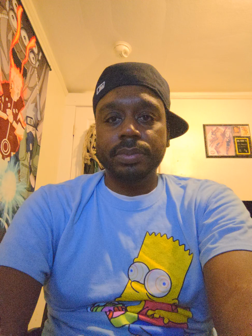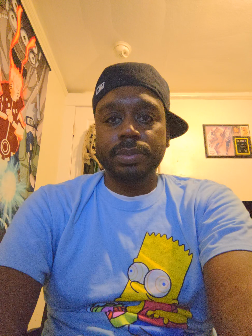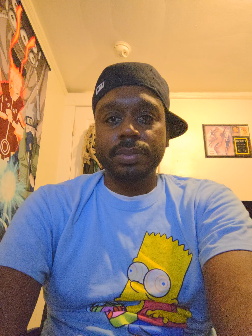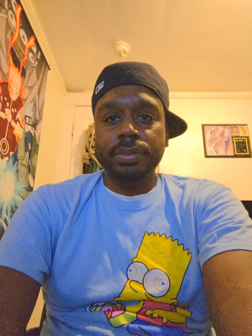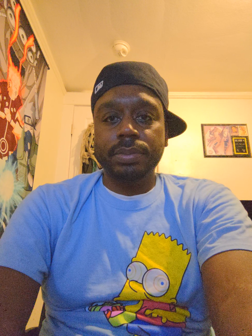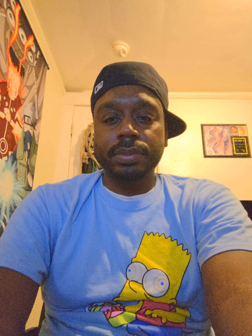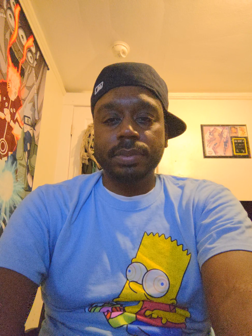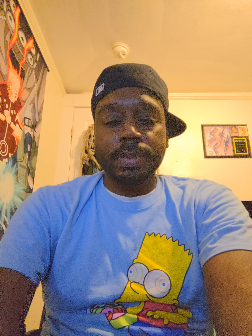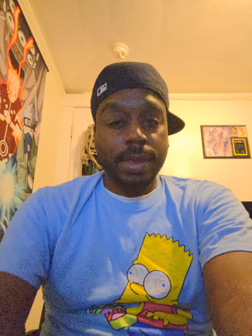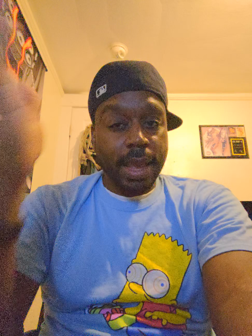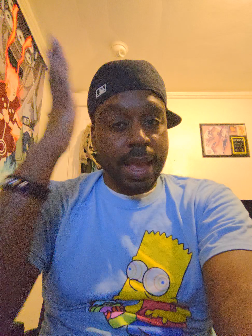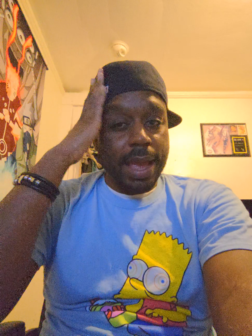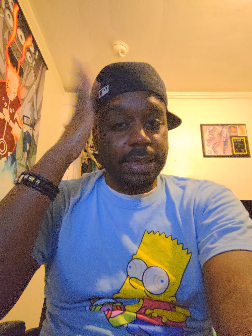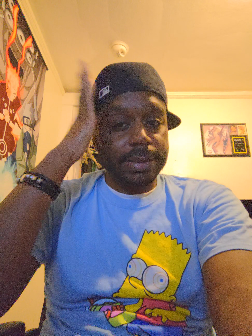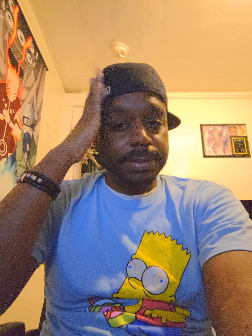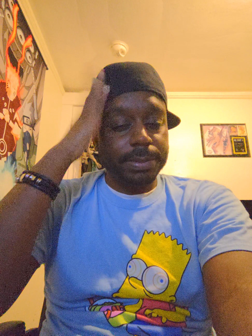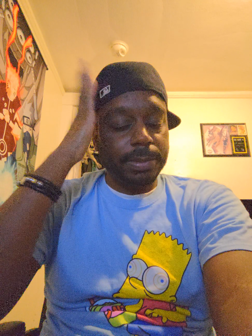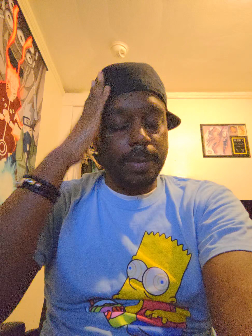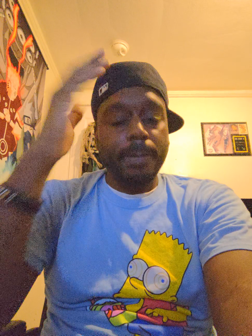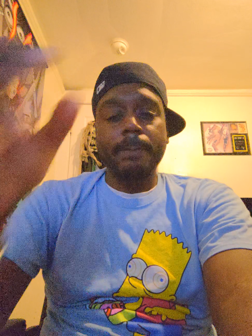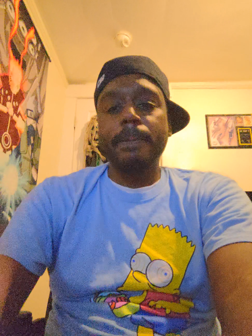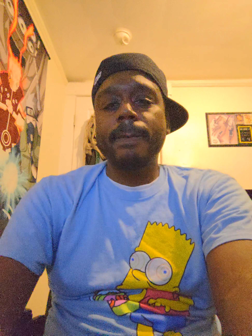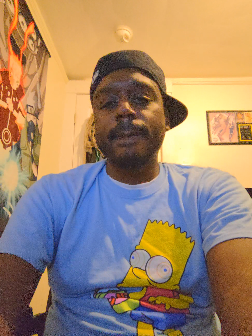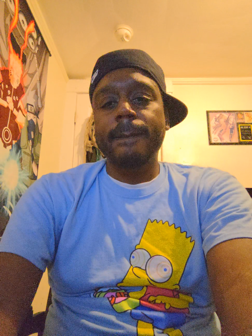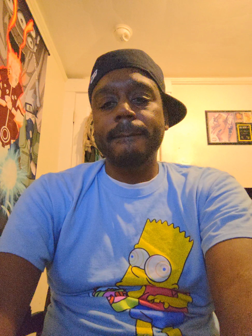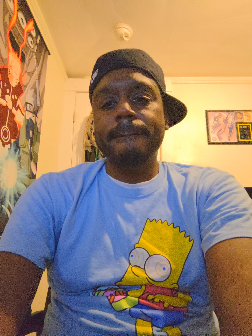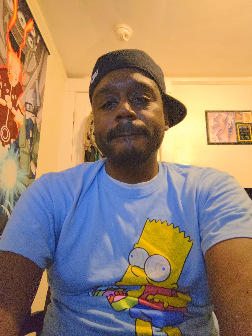hat